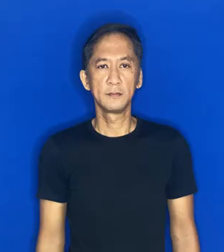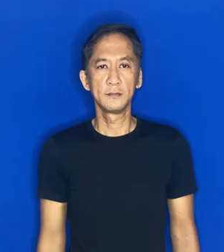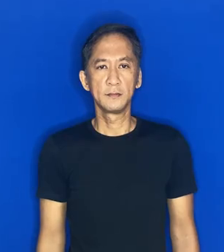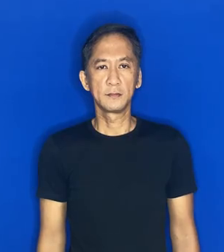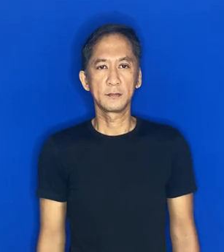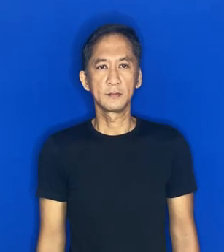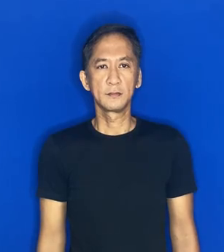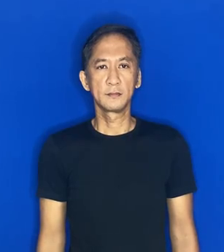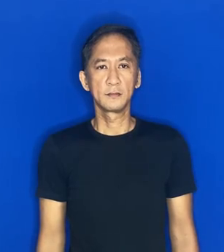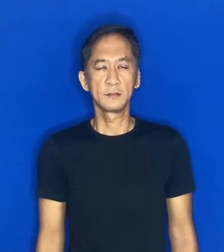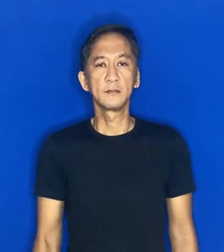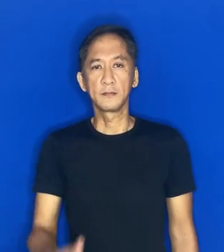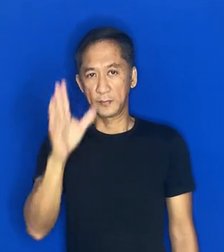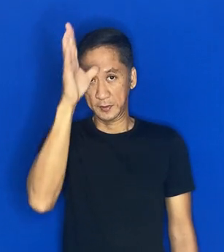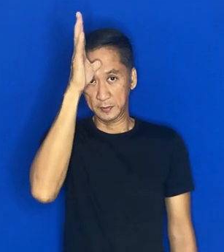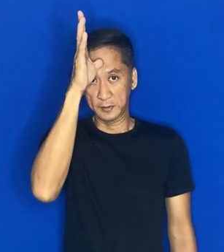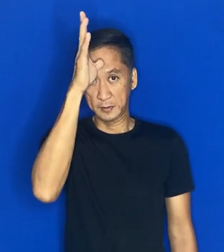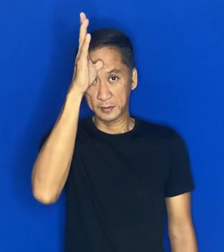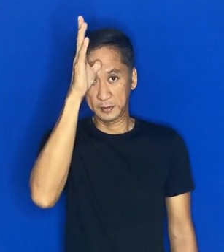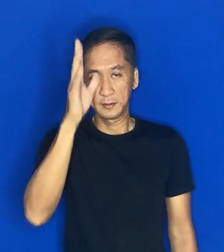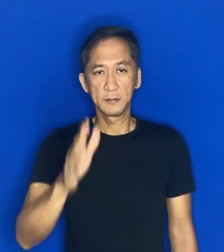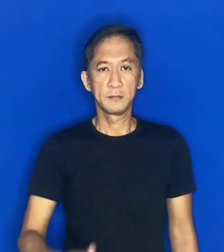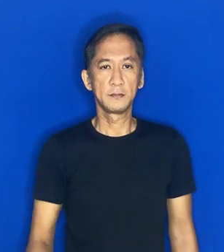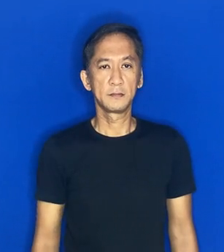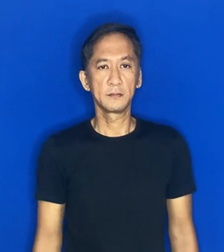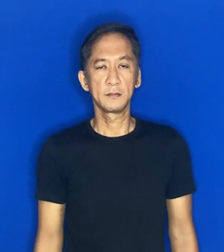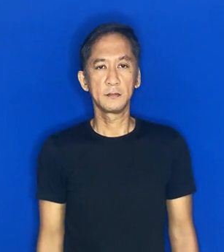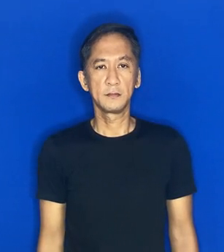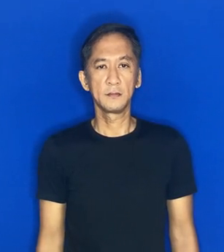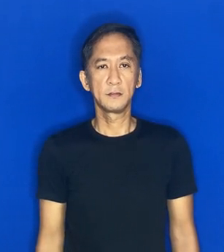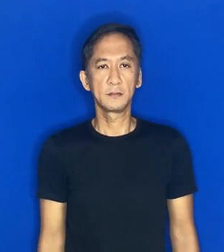father